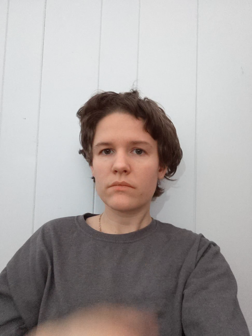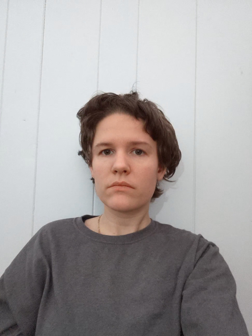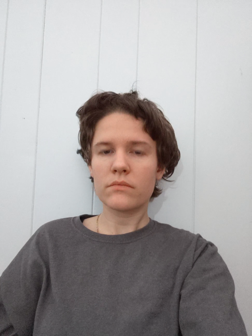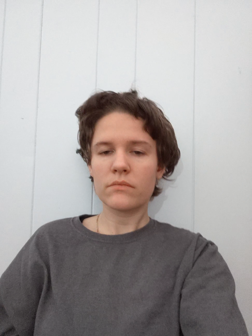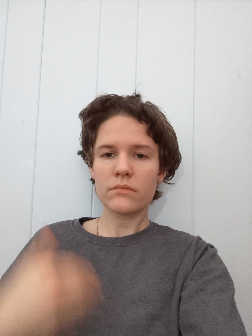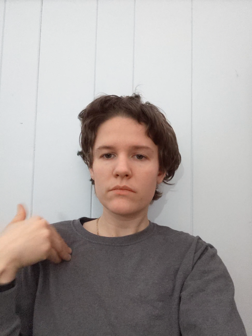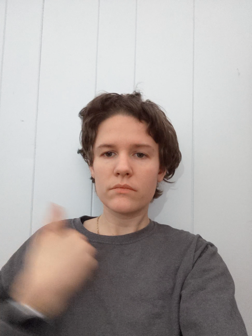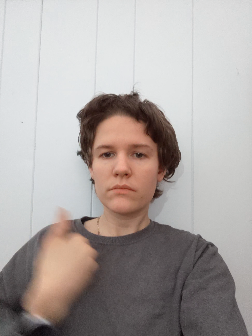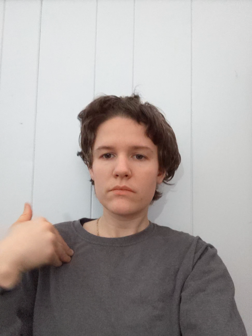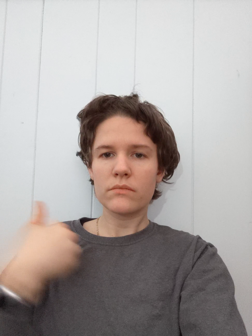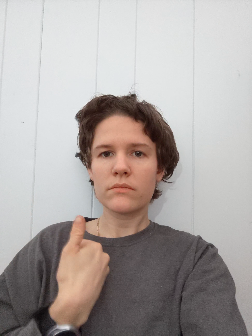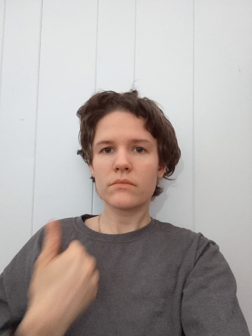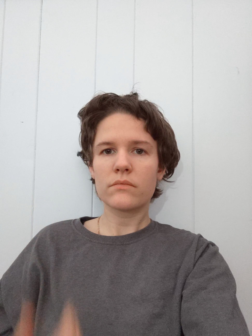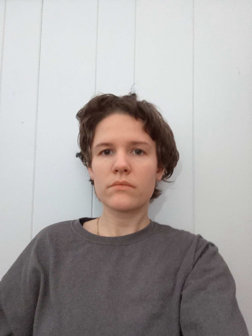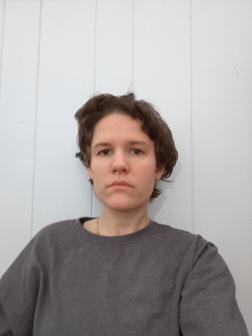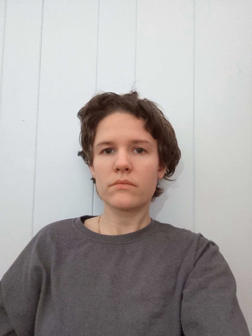animal